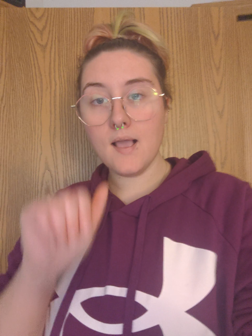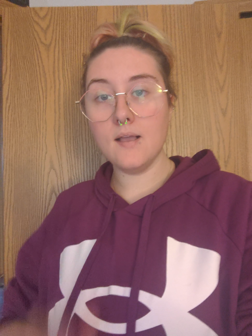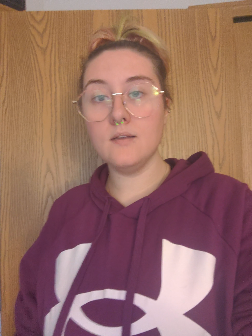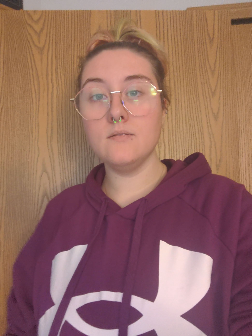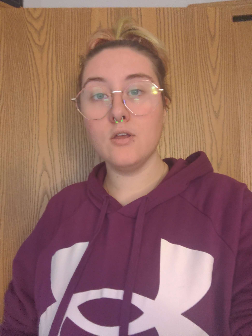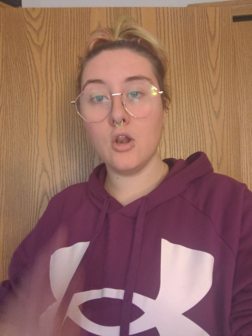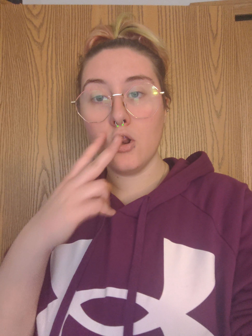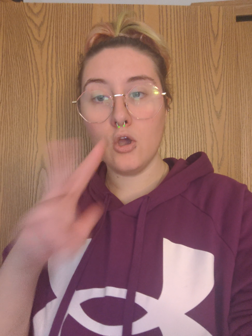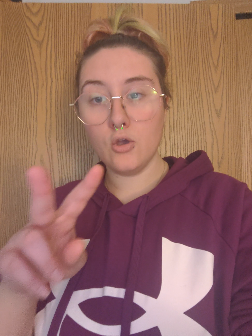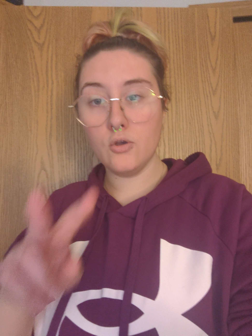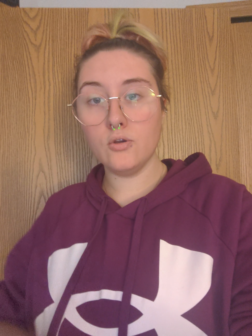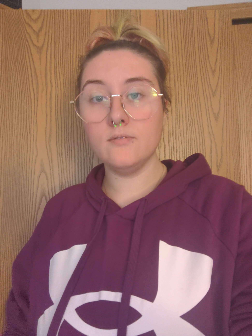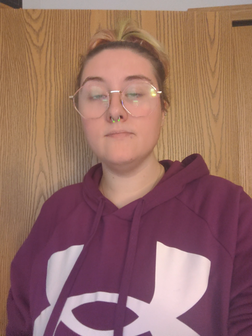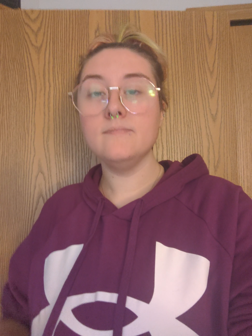look